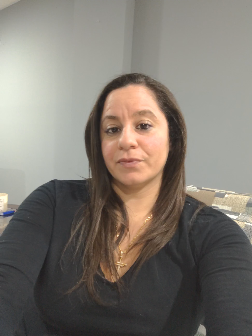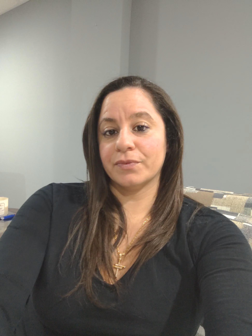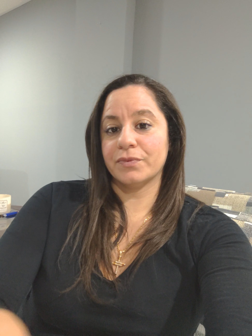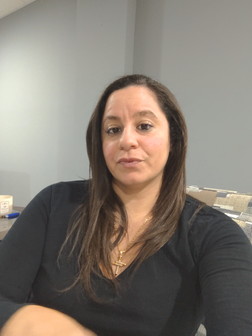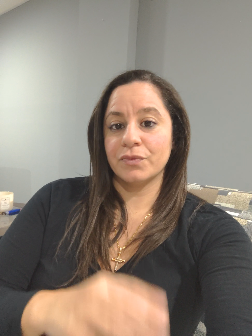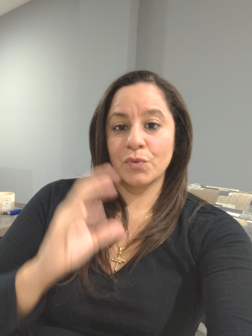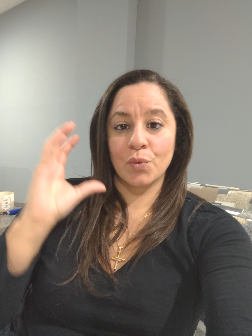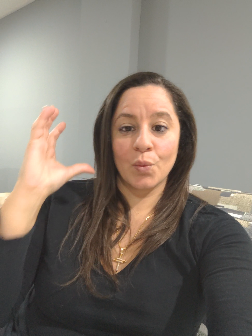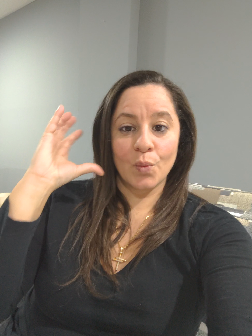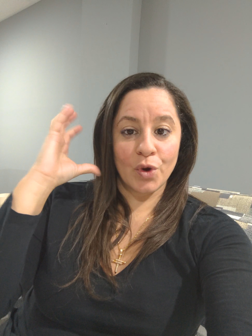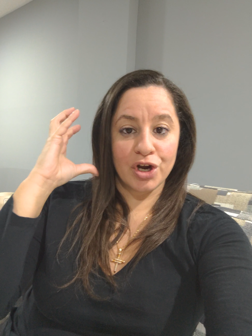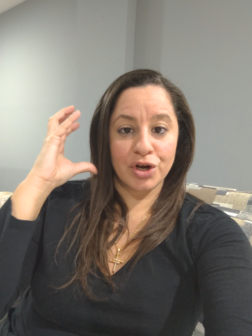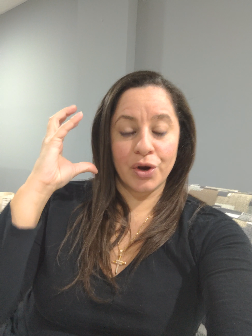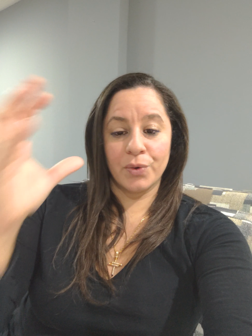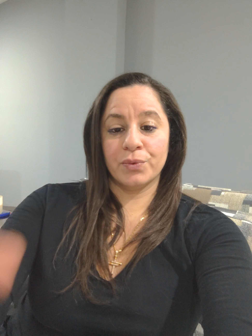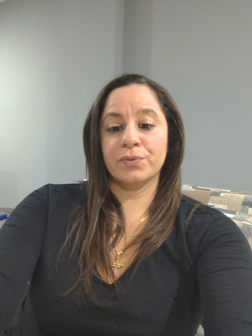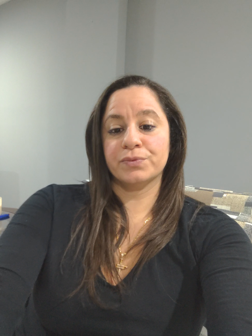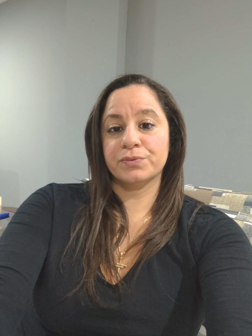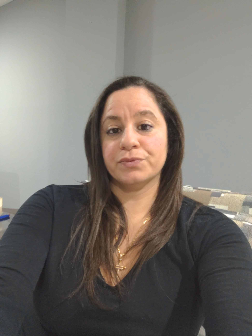radio